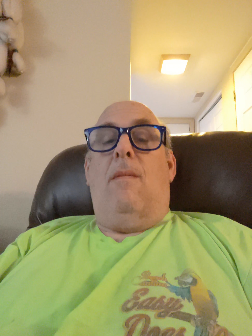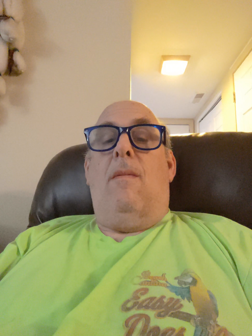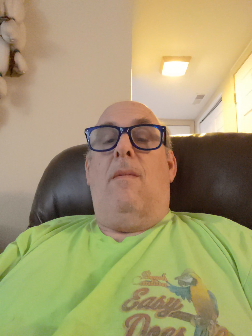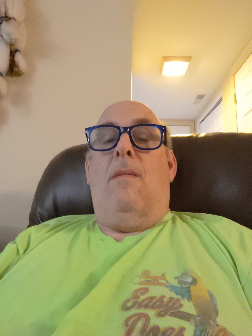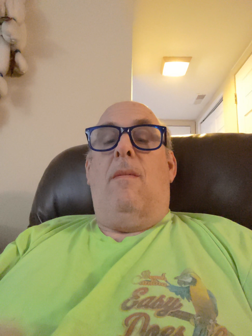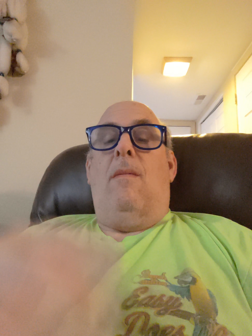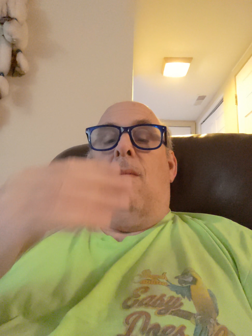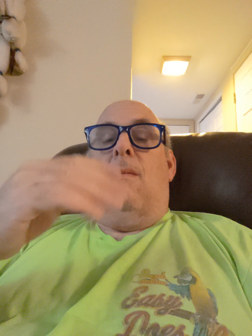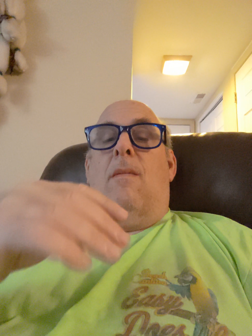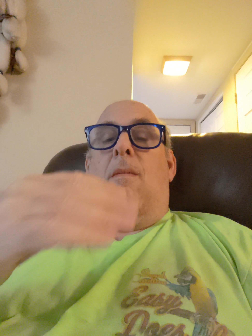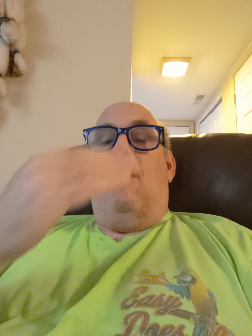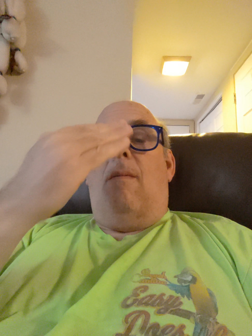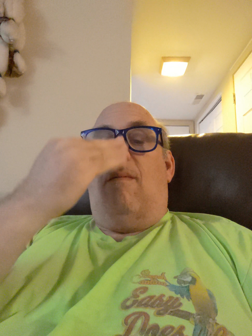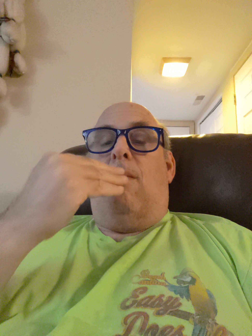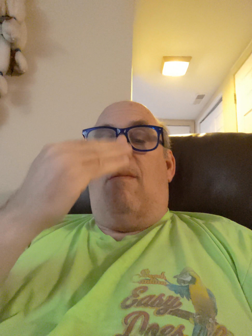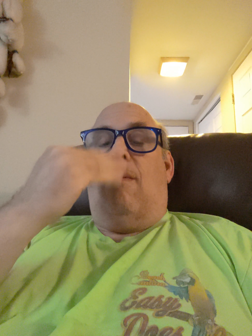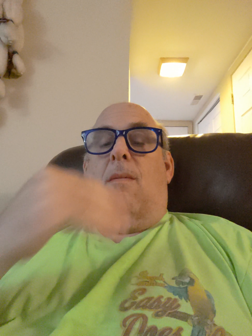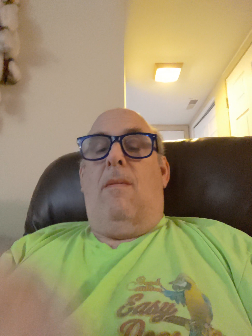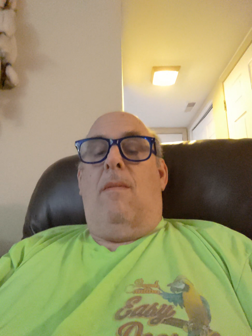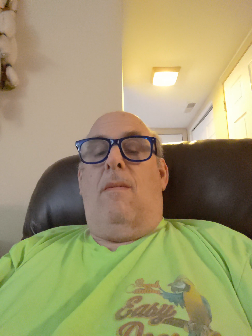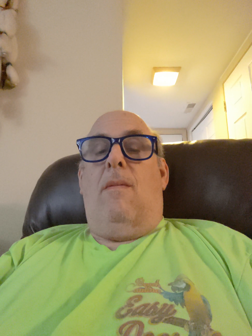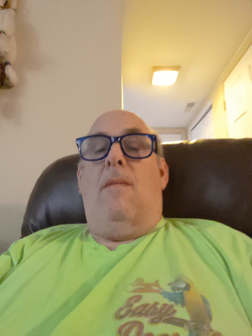sleep